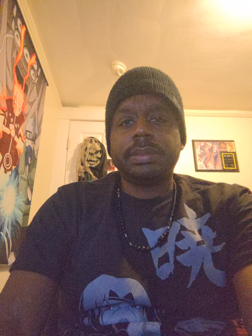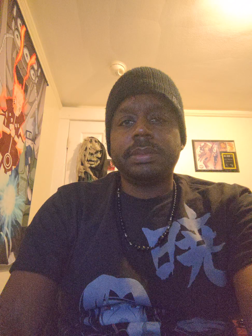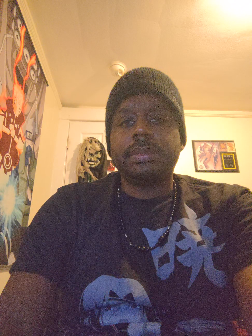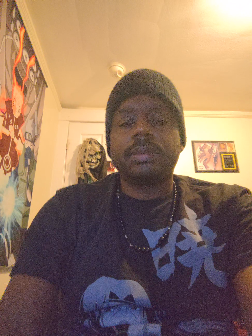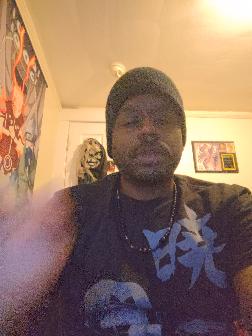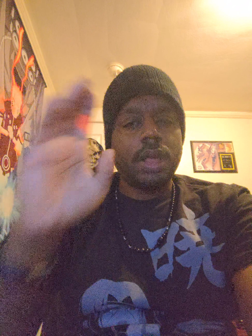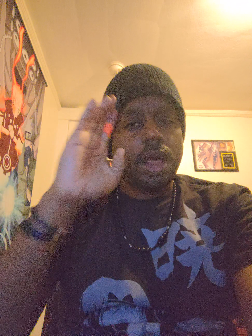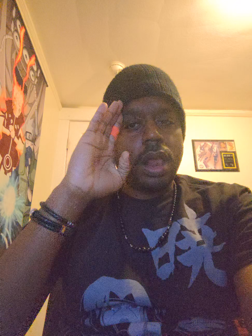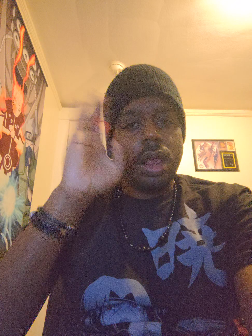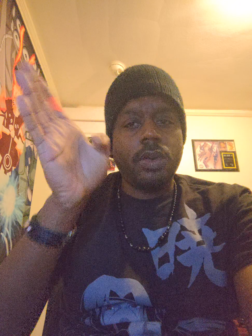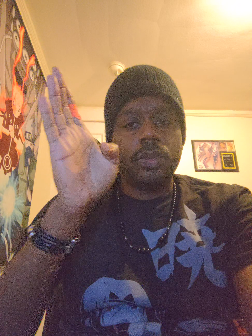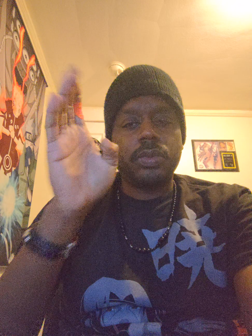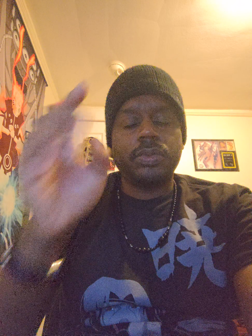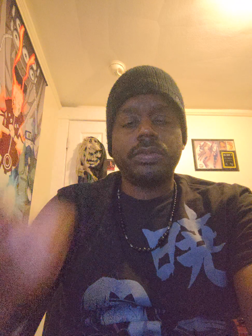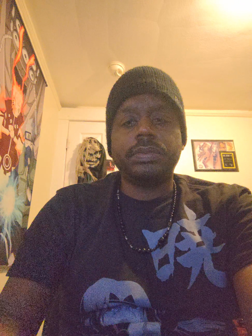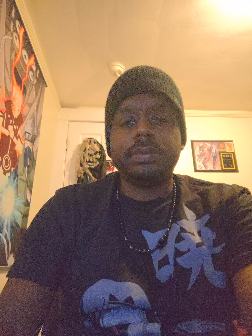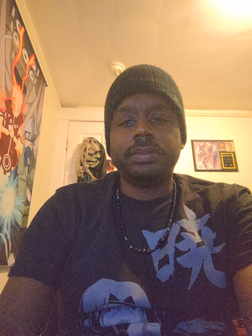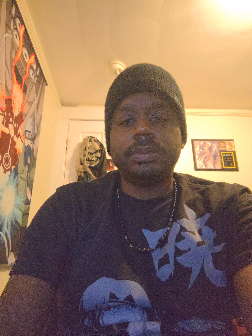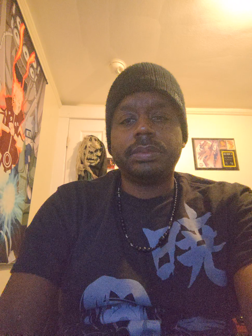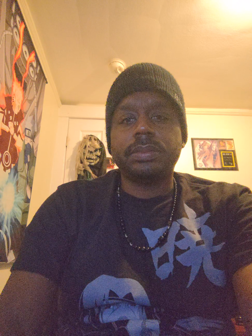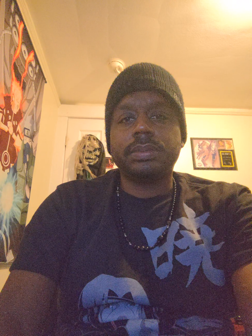hello